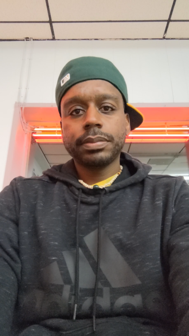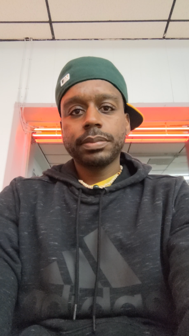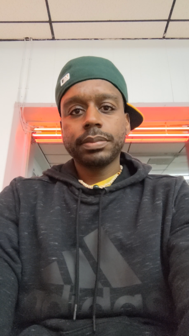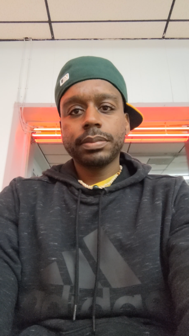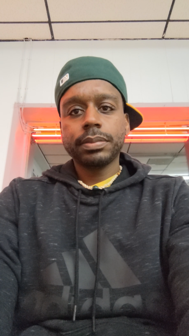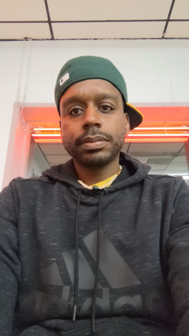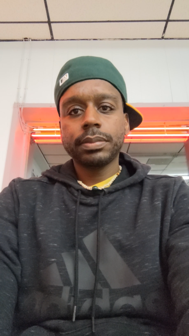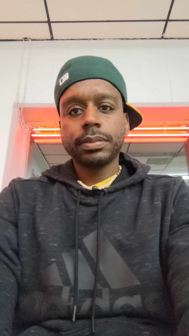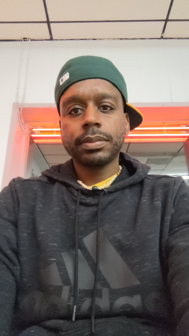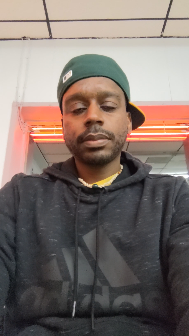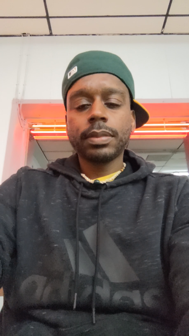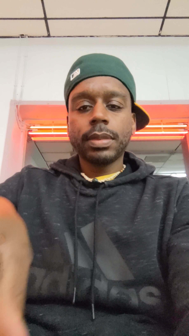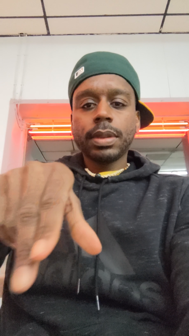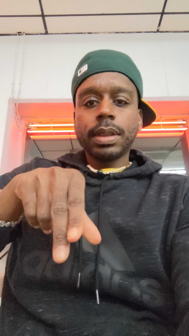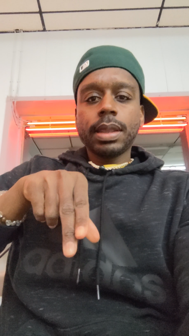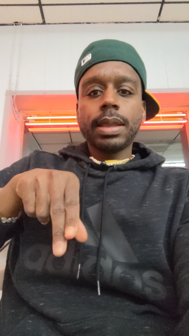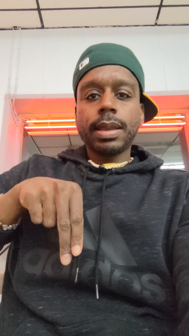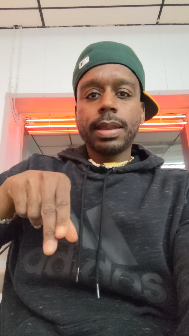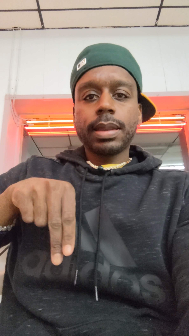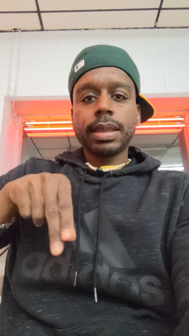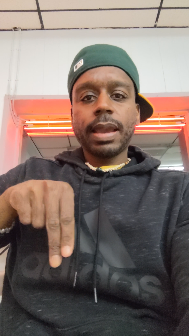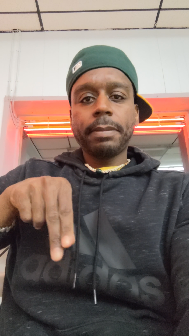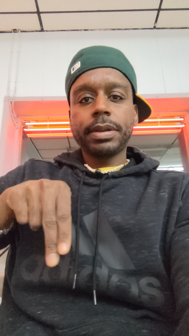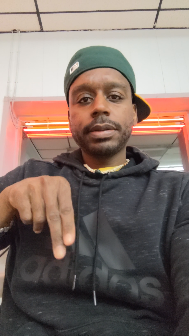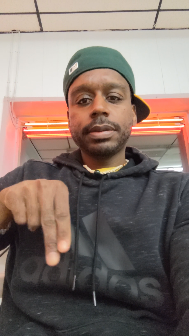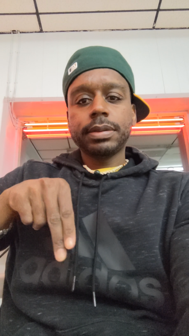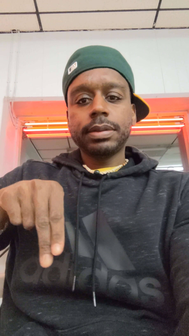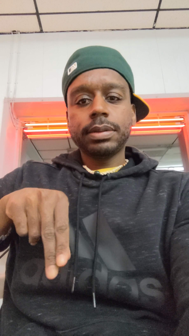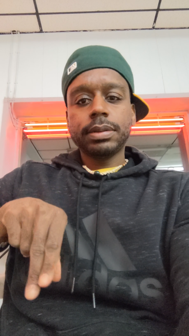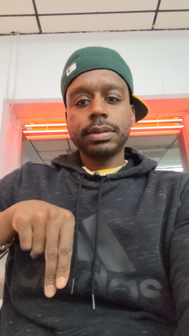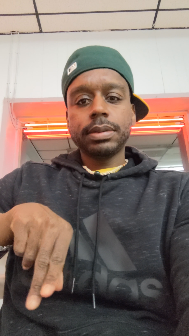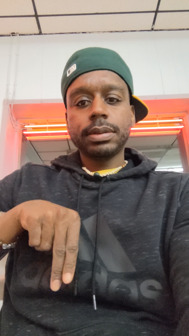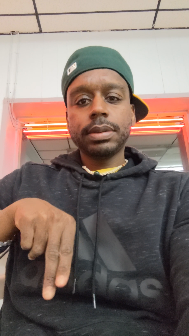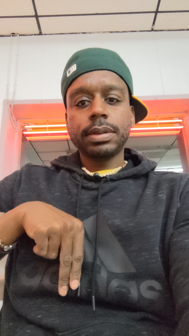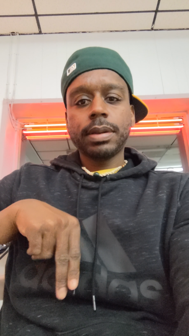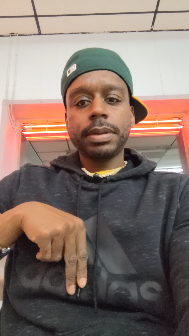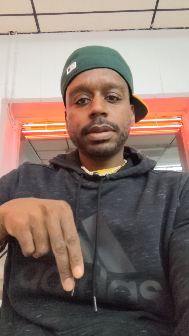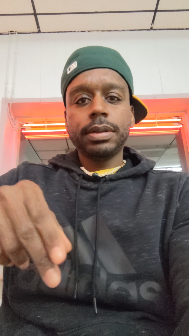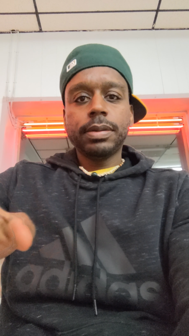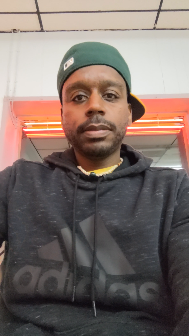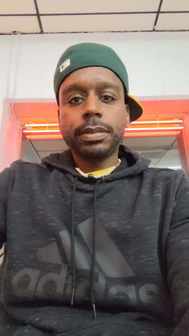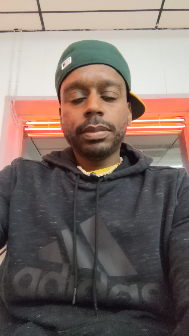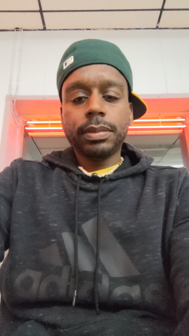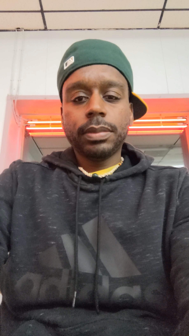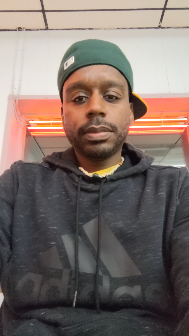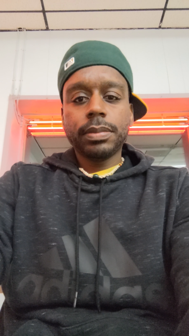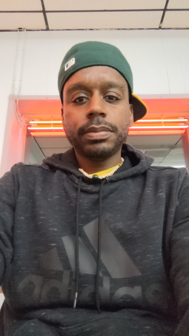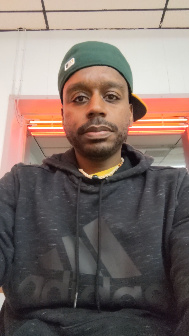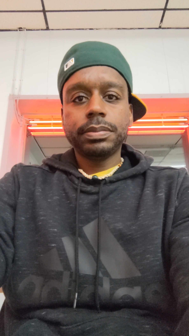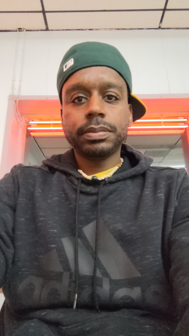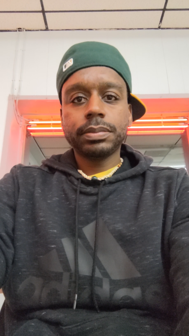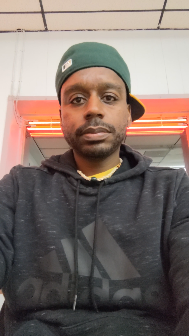diaper